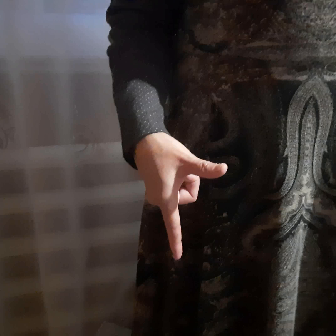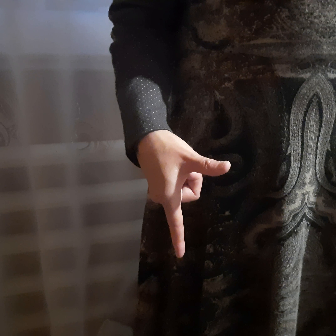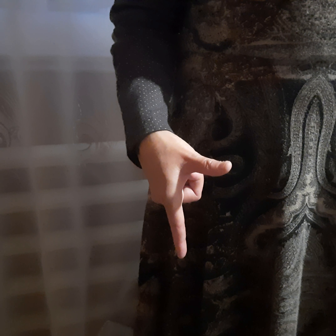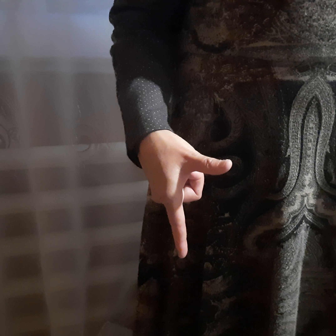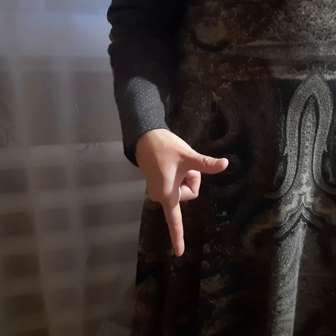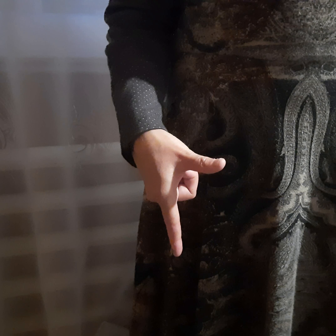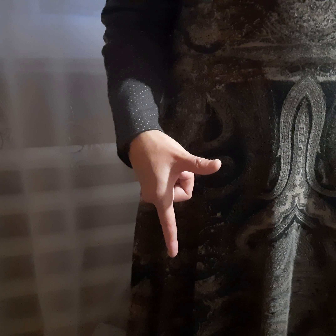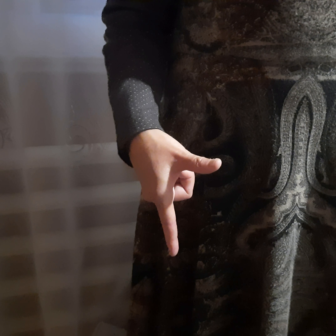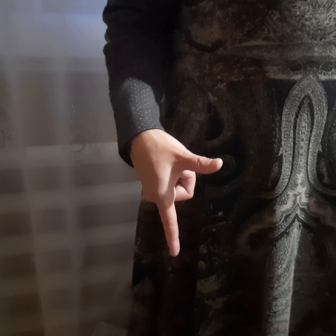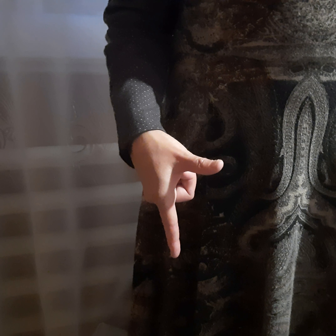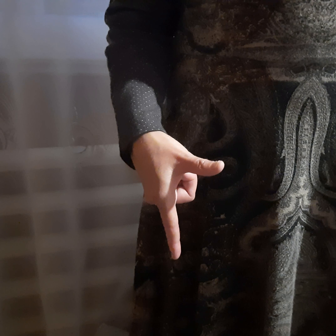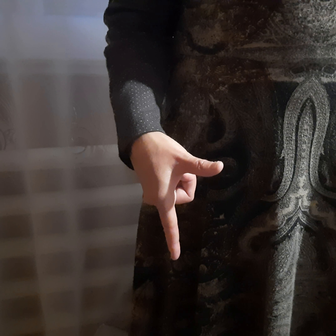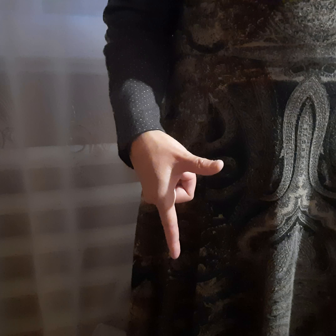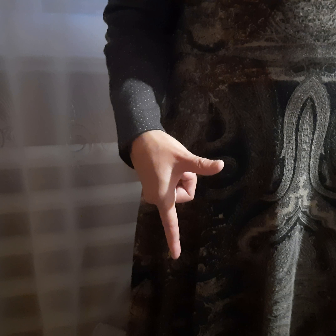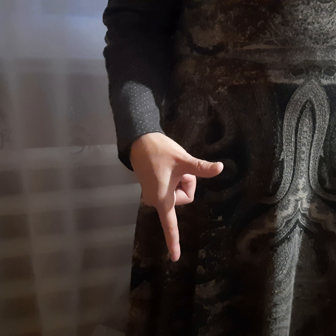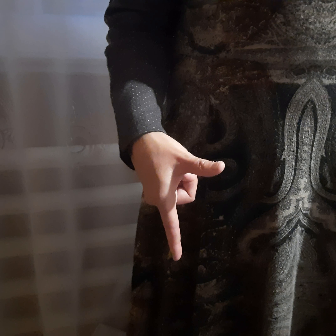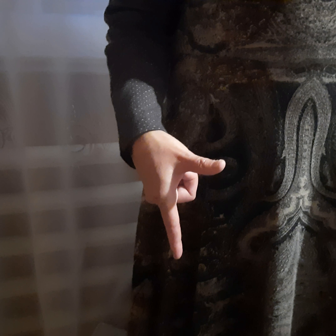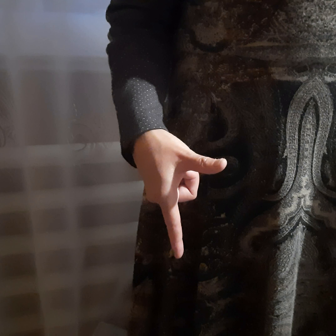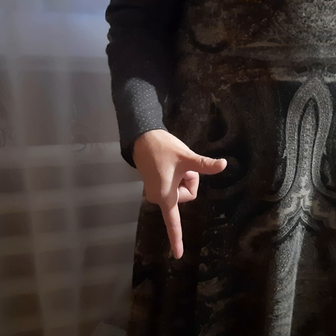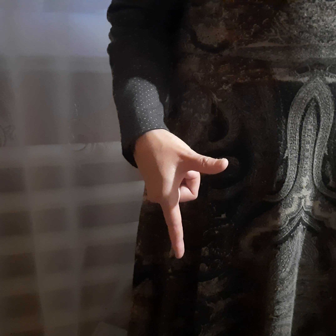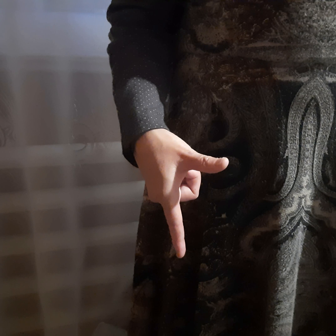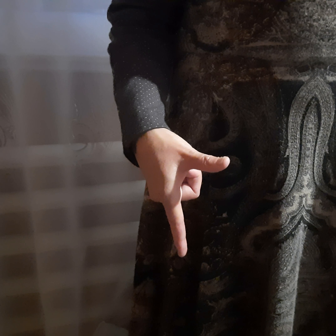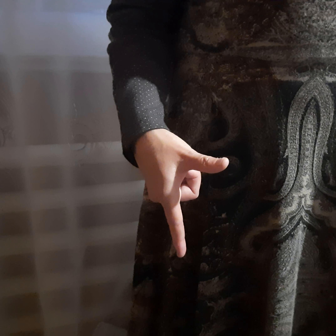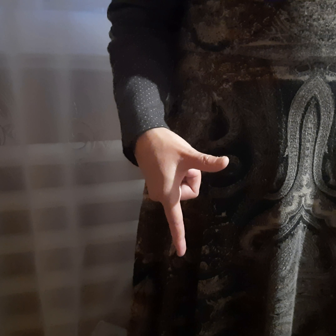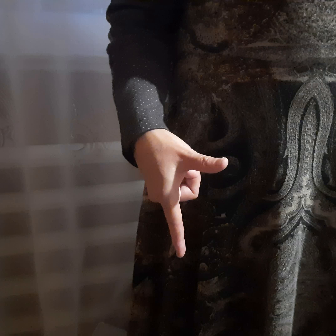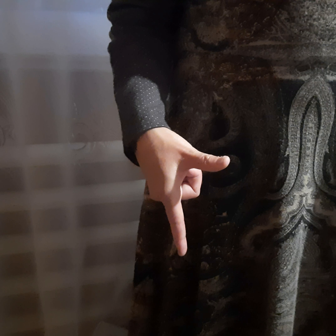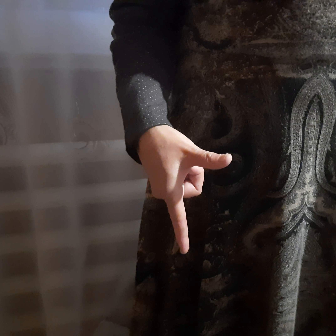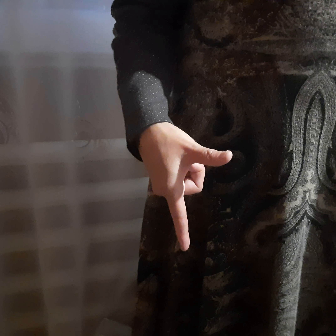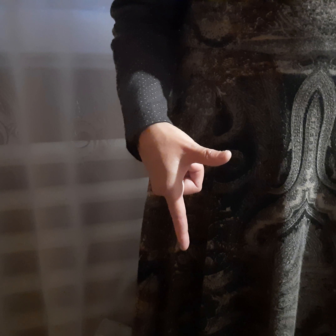Г